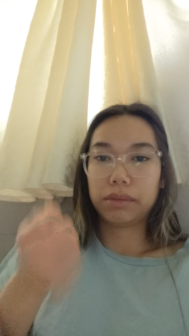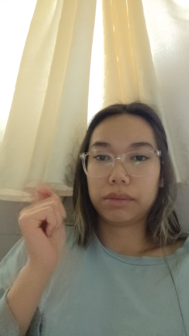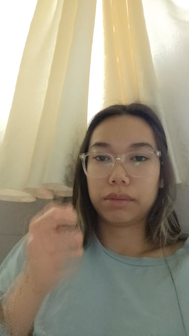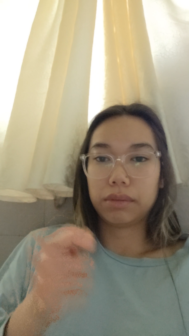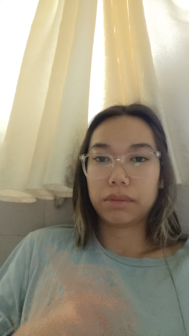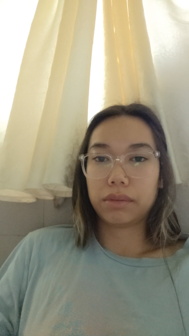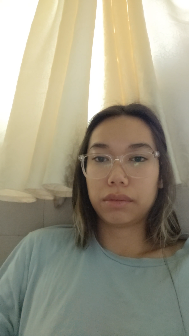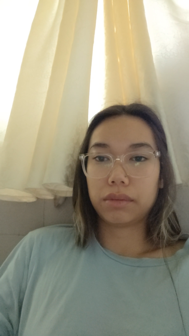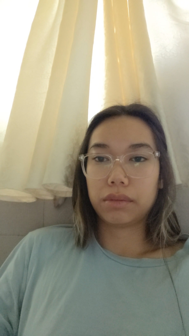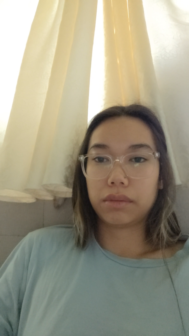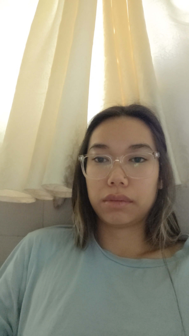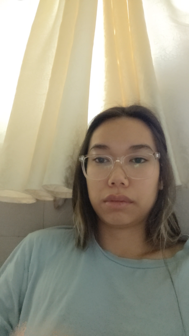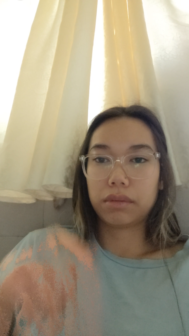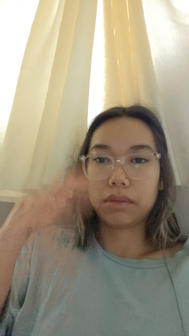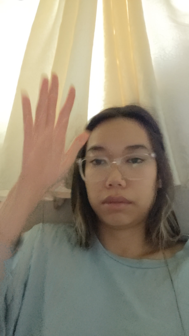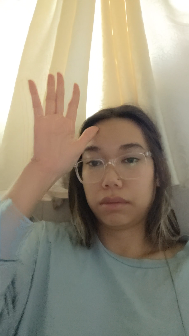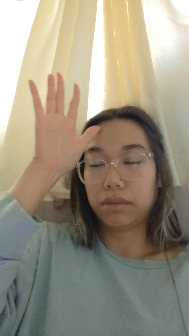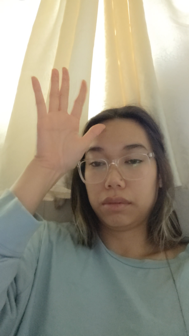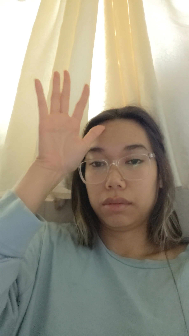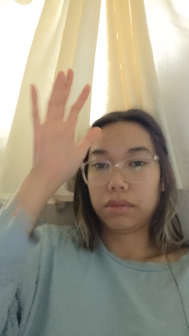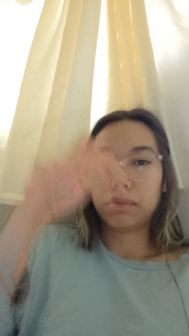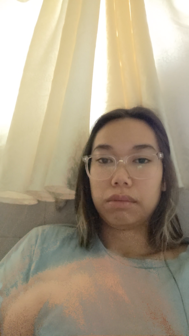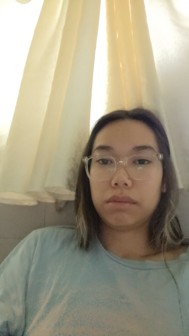daddy